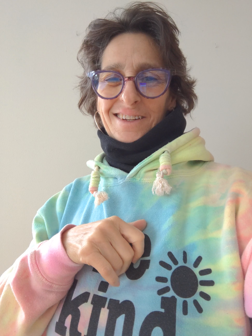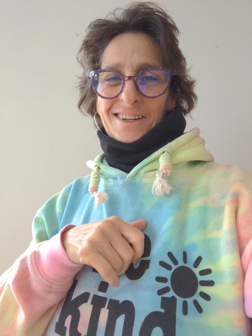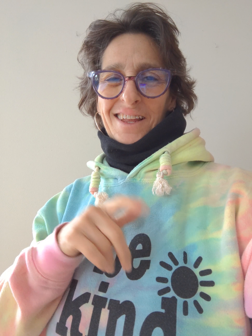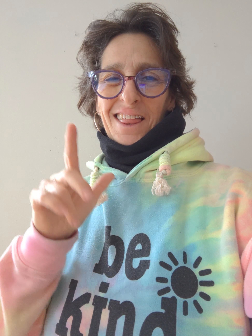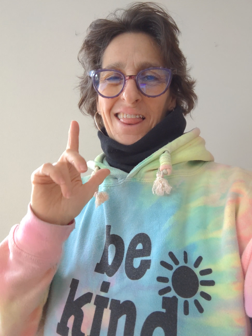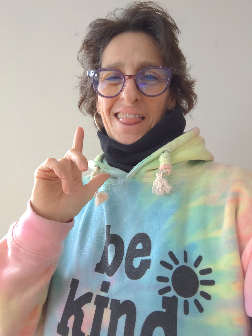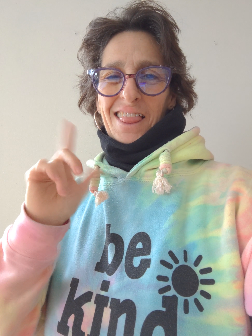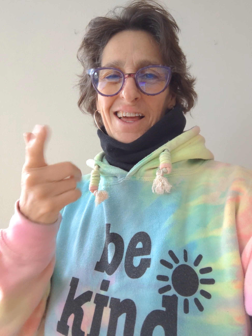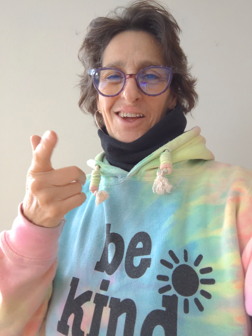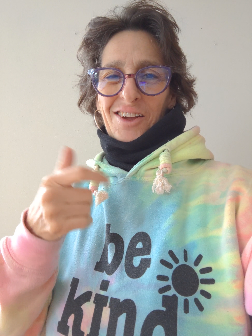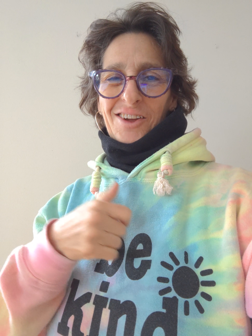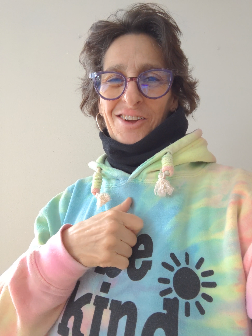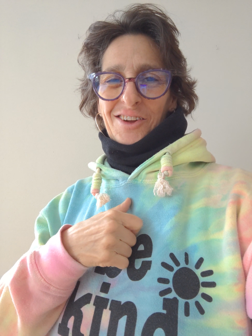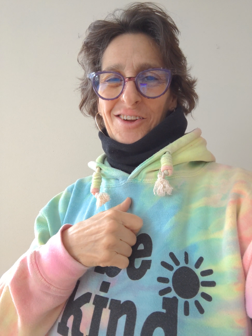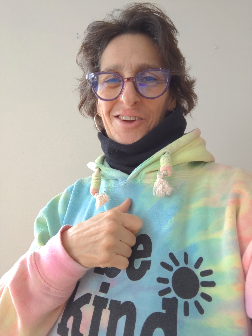later